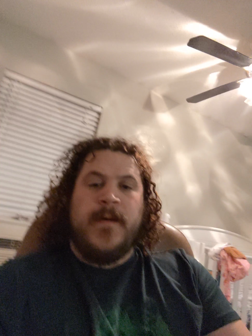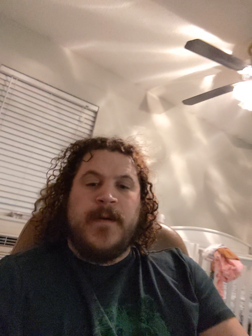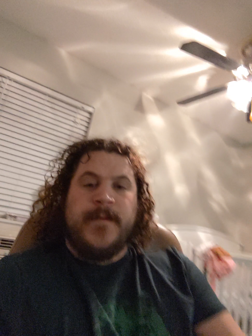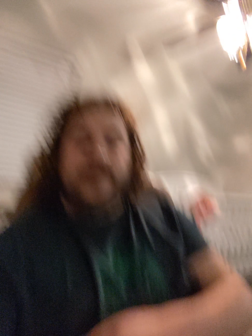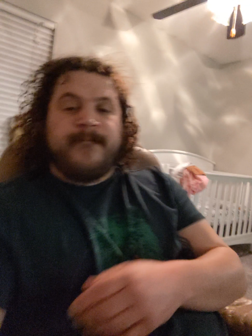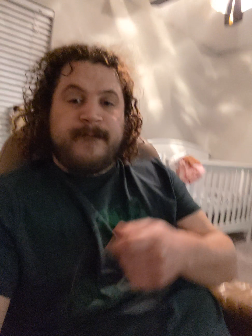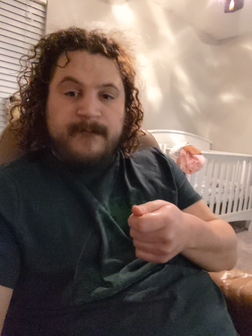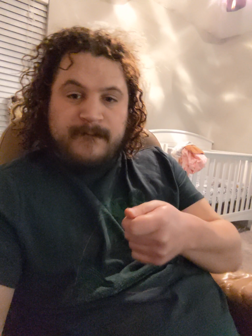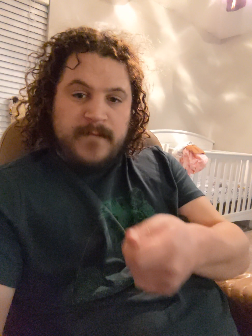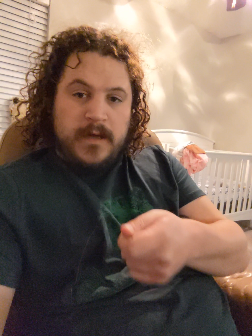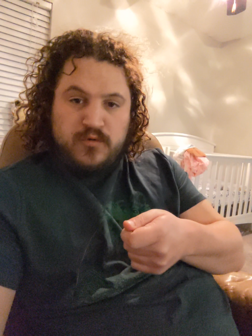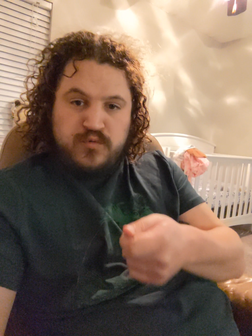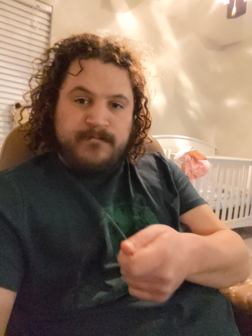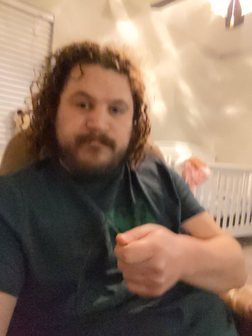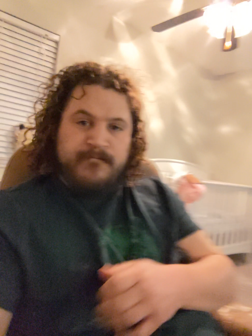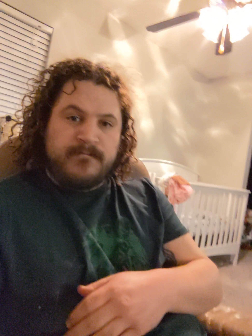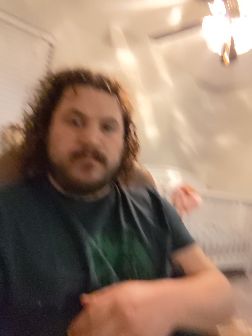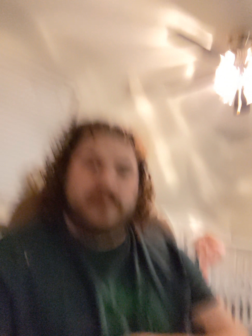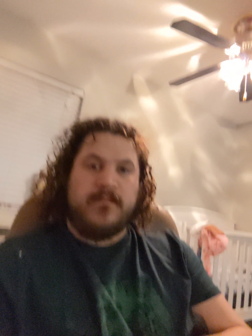vacuum